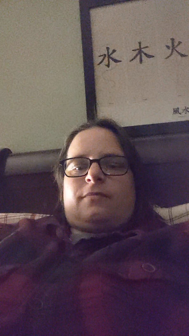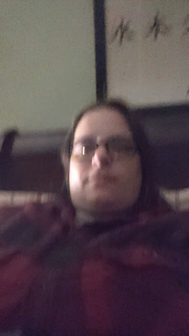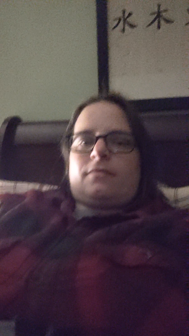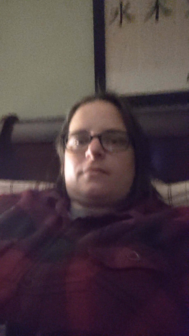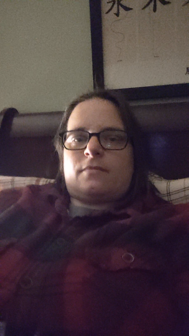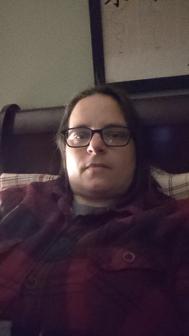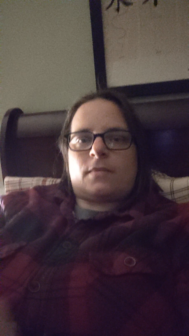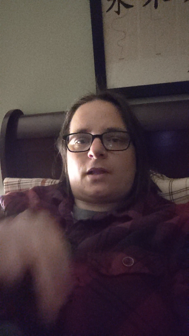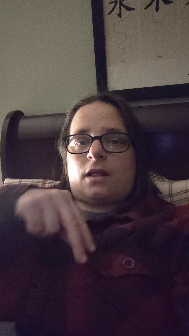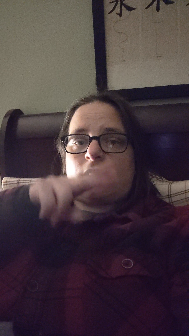lick